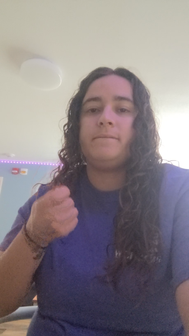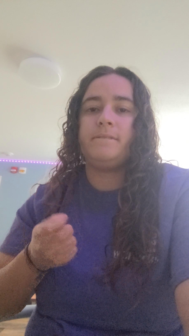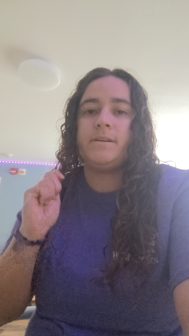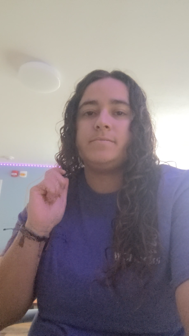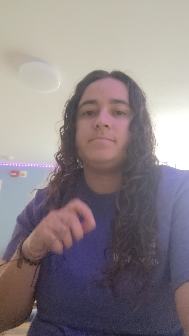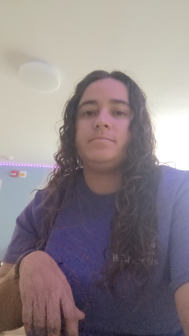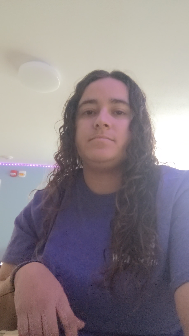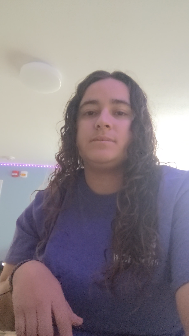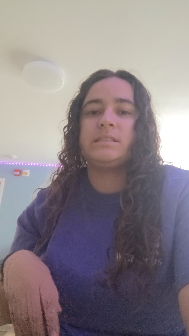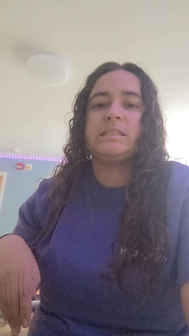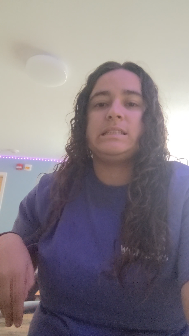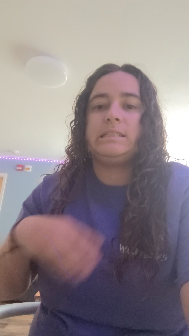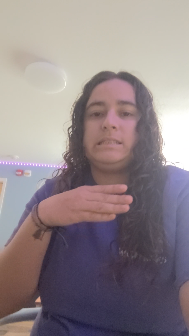kick